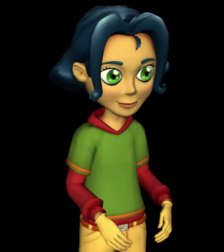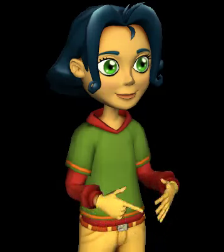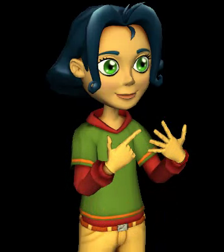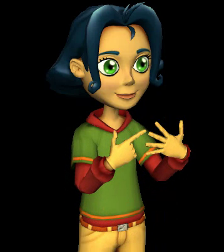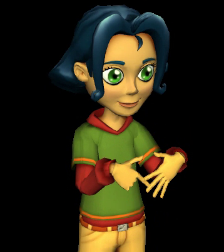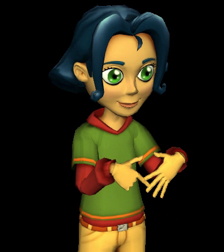17